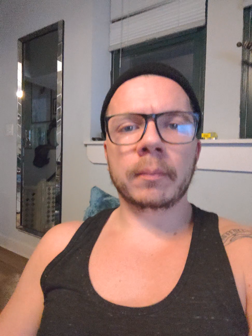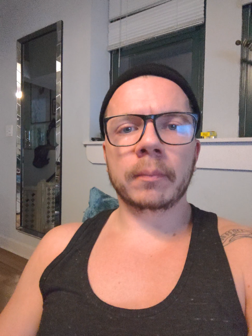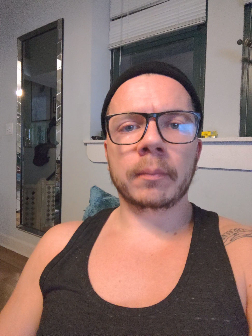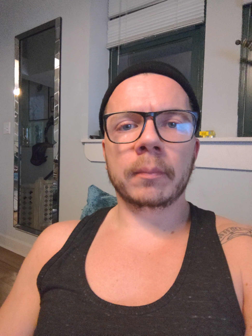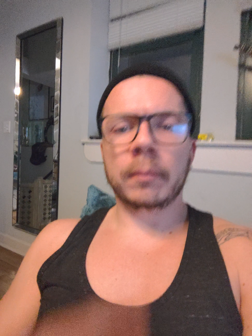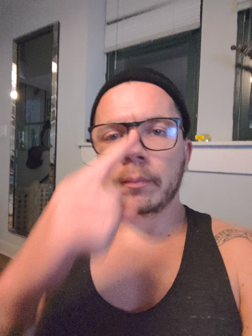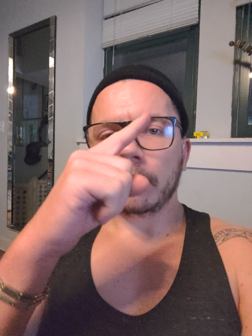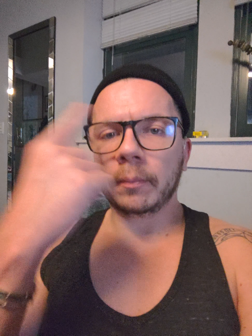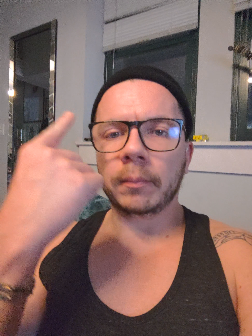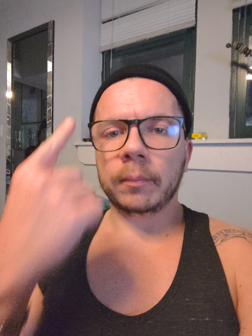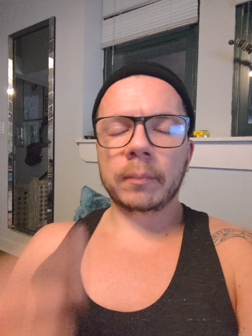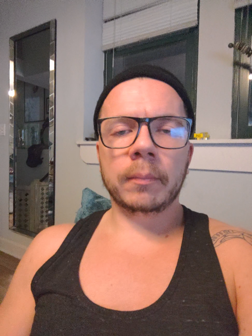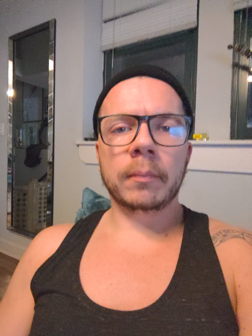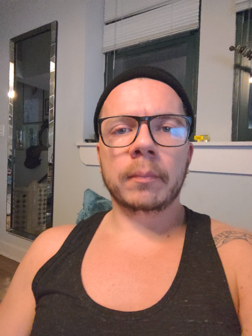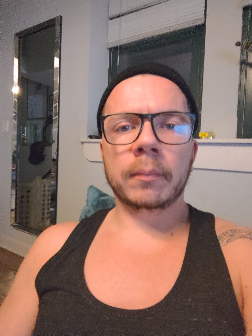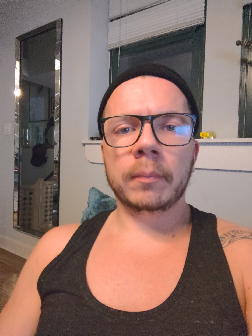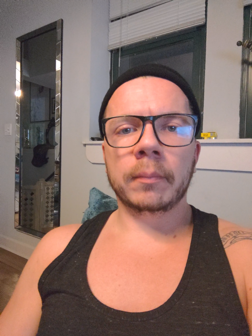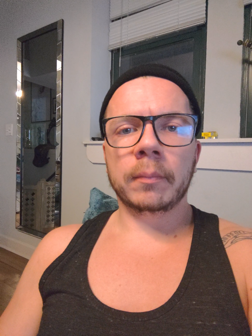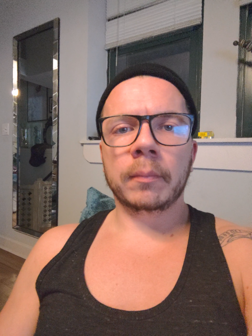black